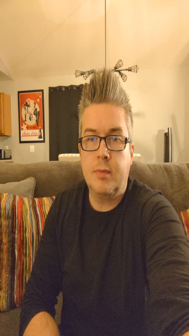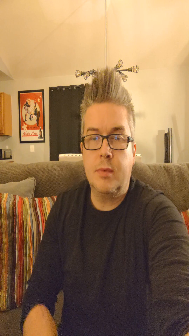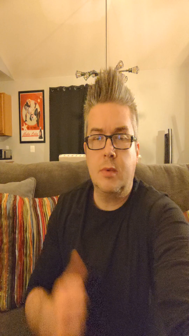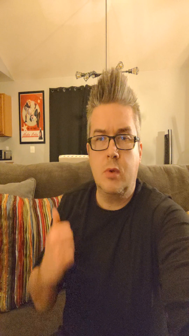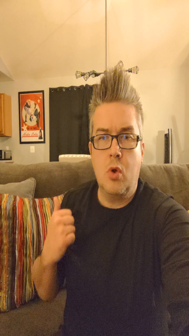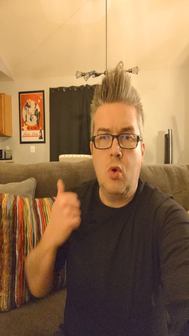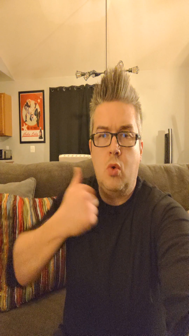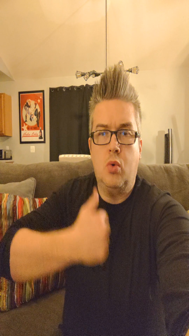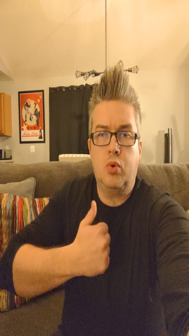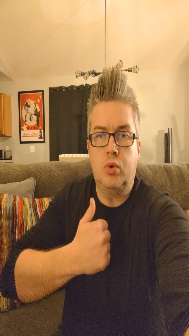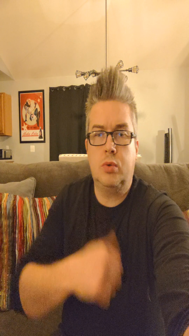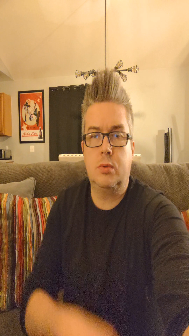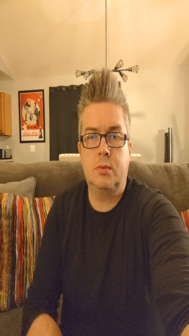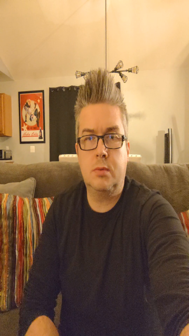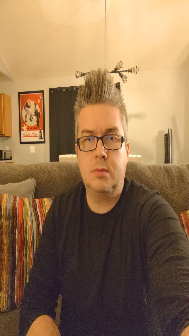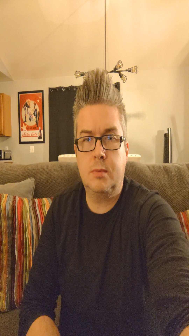jacket